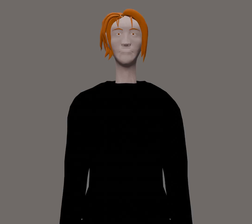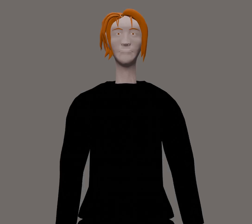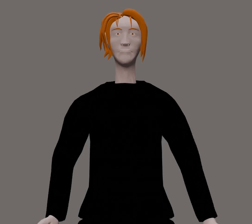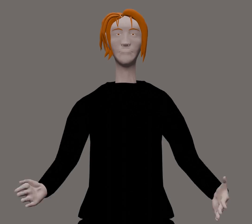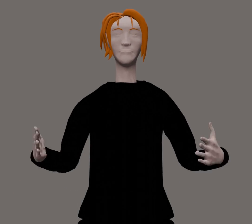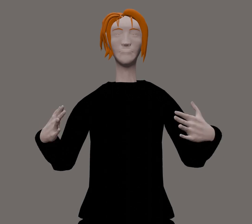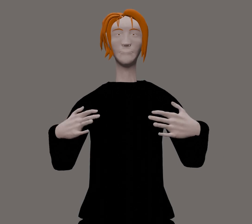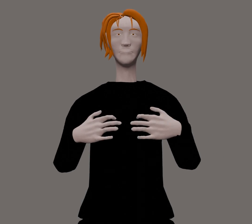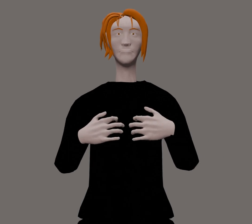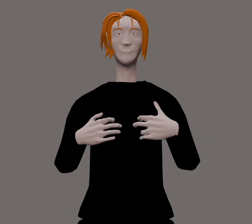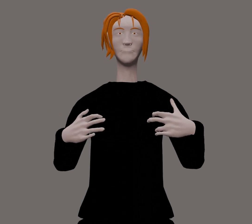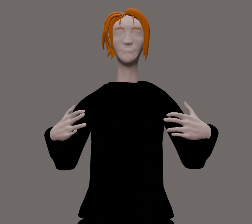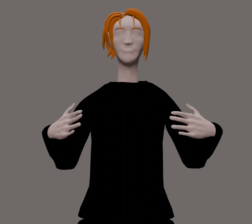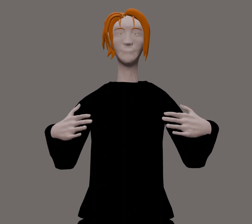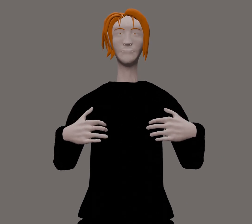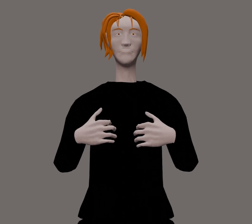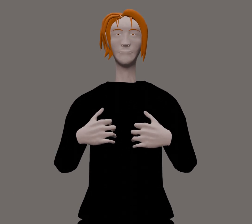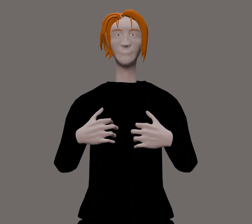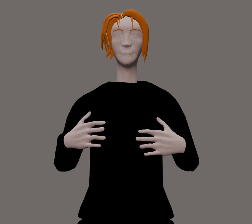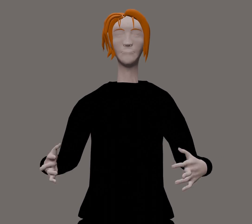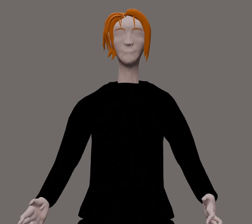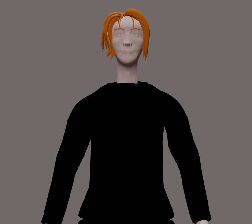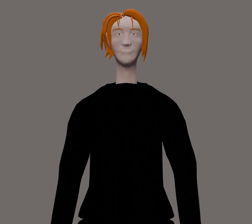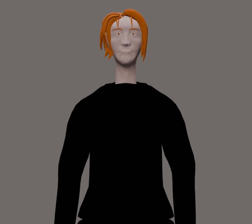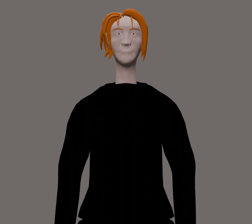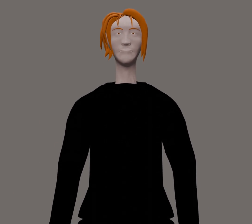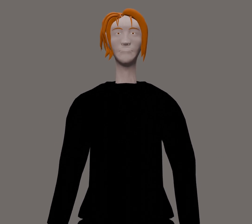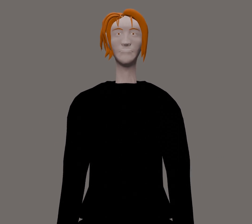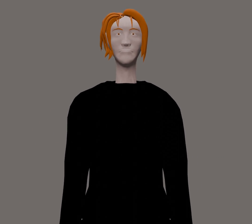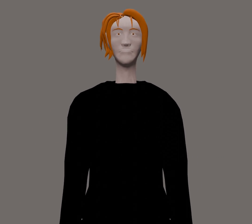Beast